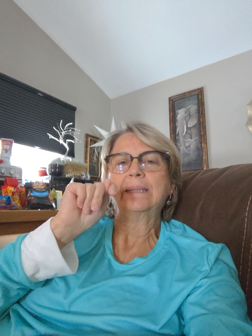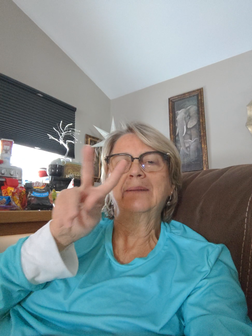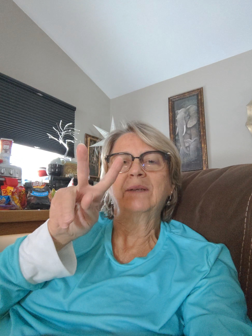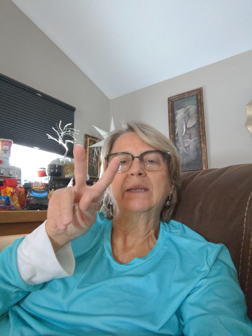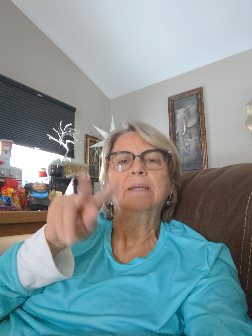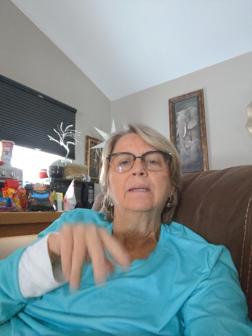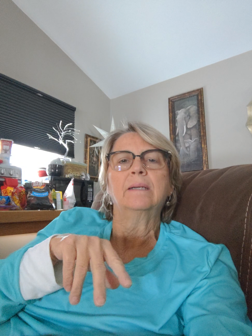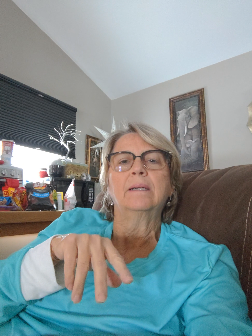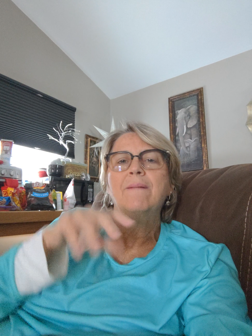TV